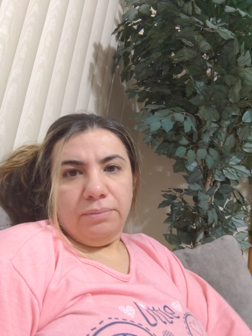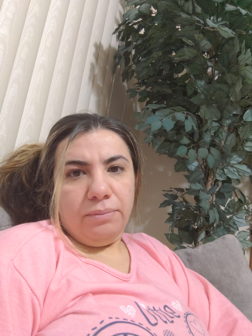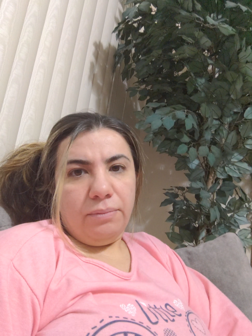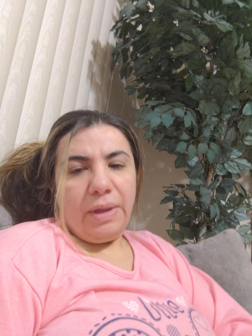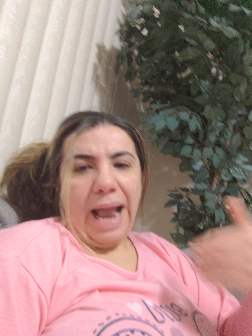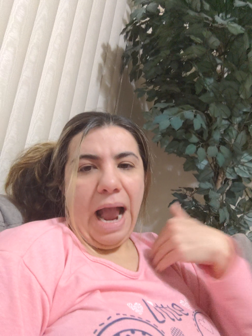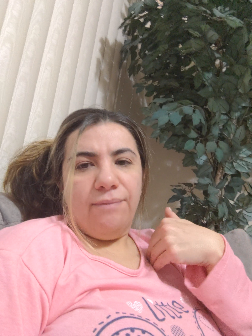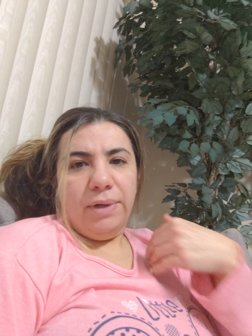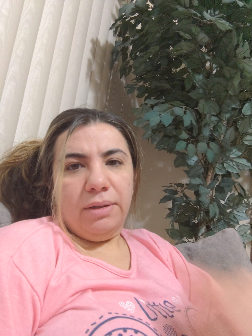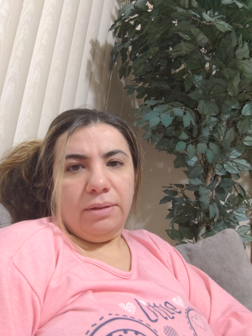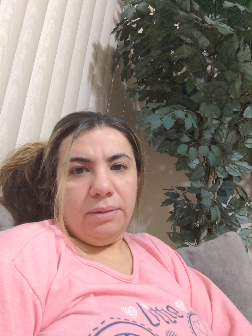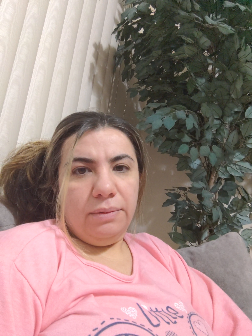have to